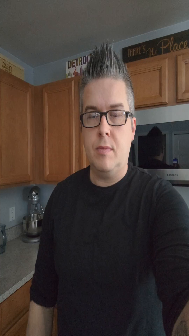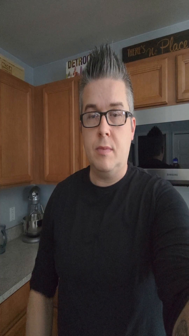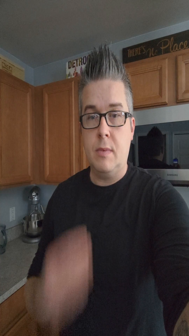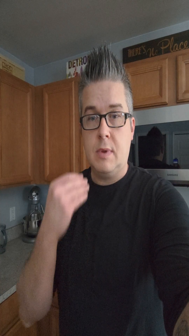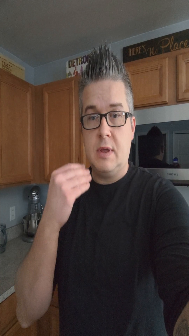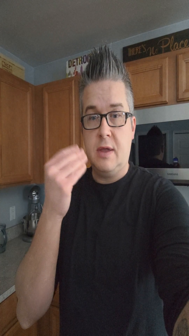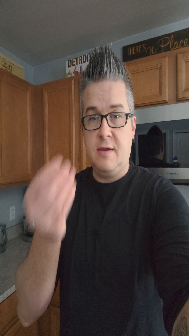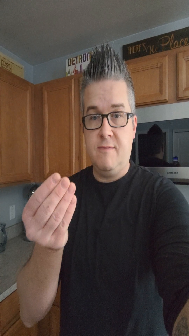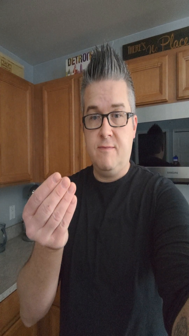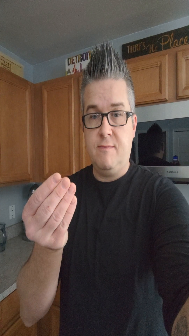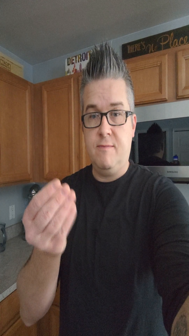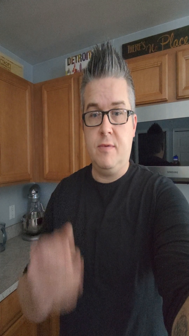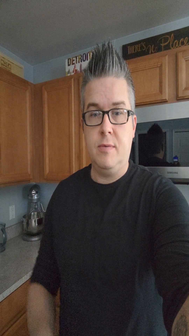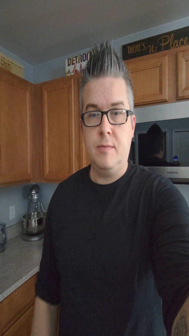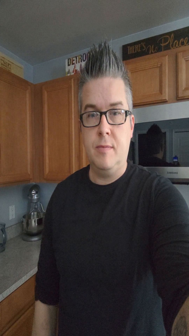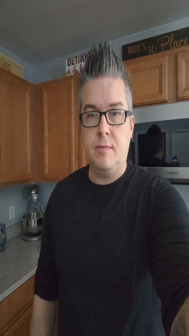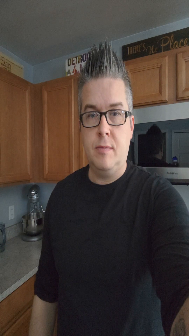give